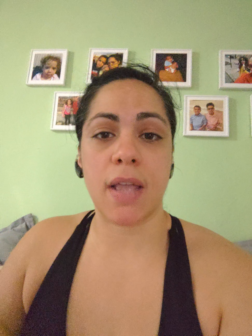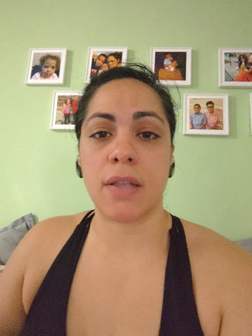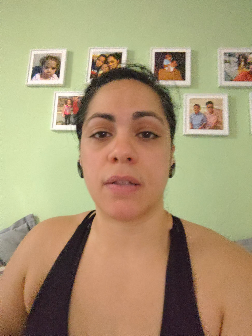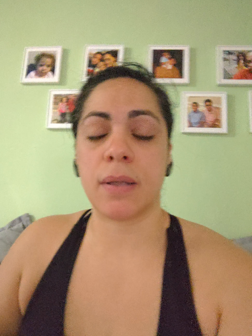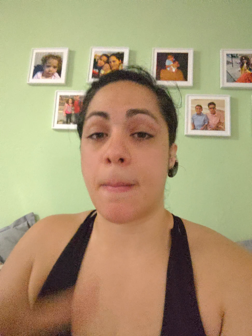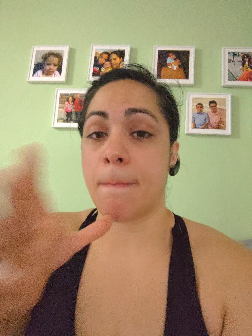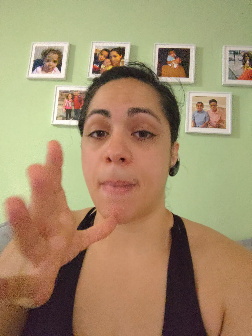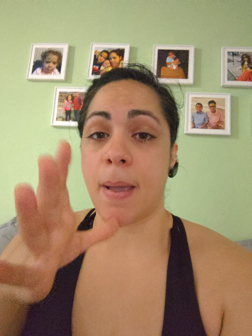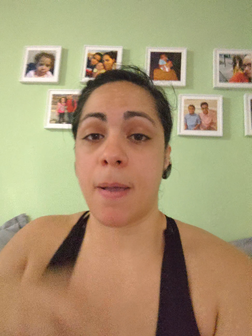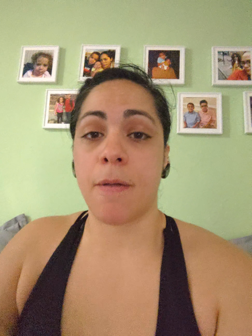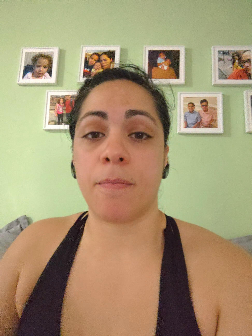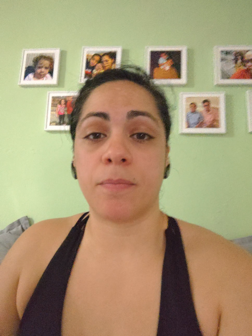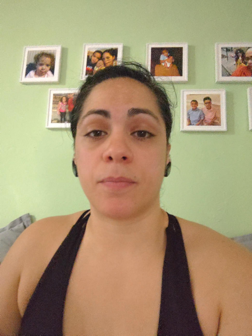mom